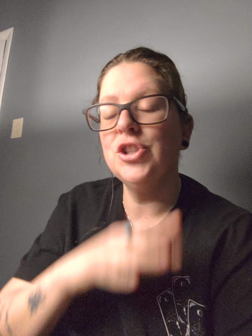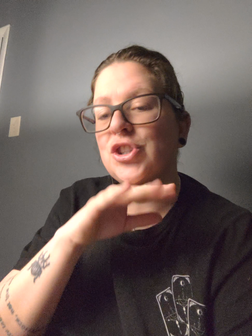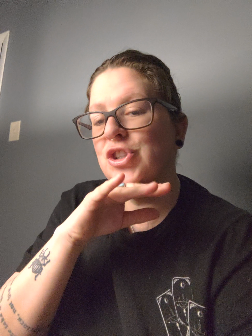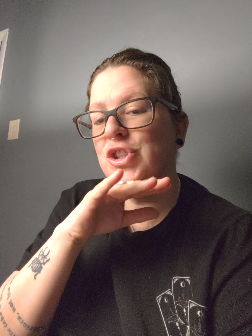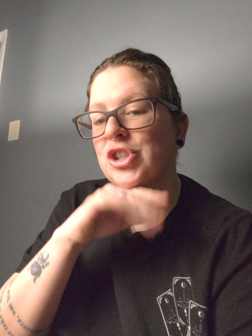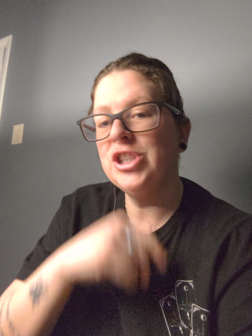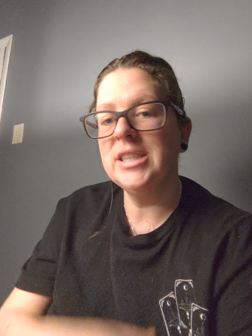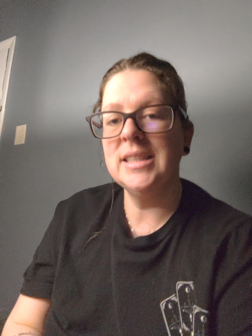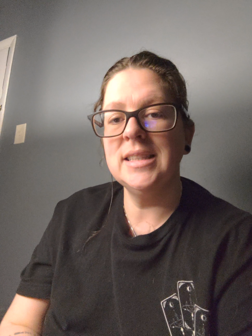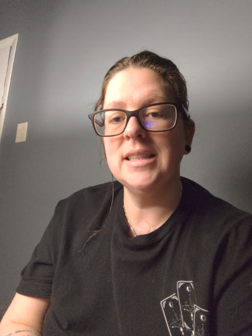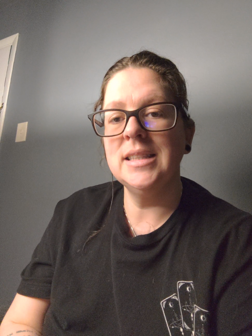dirty